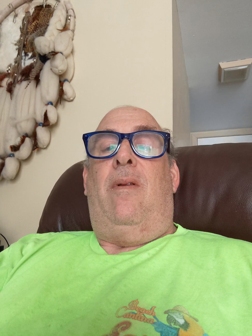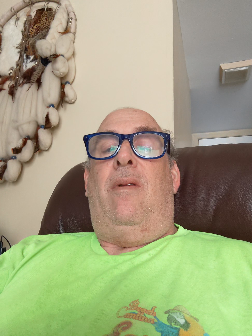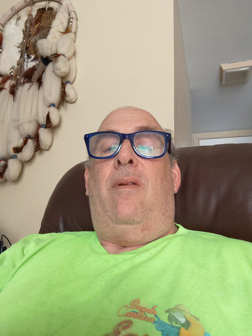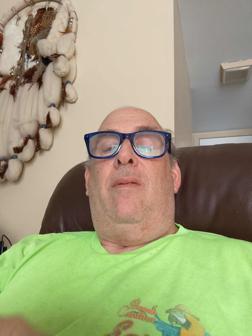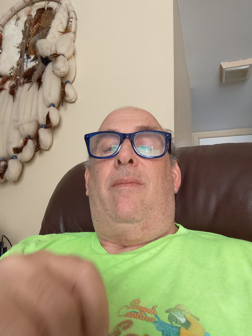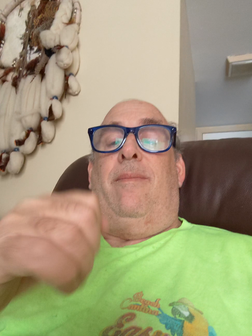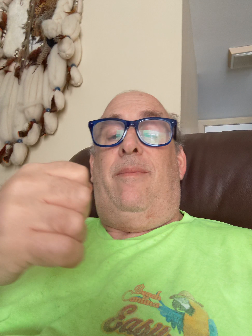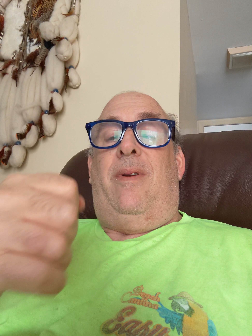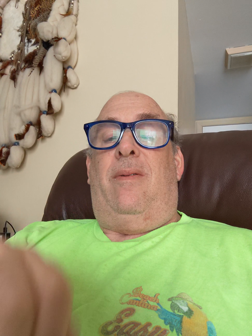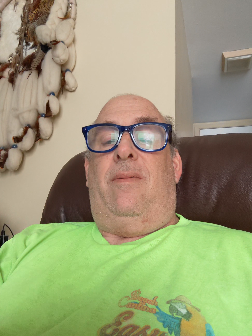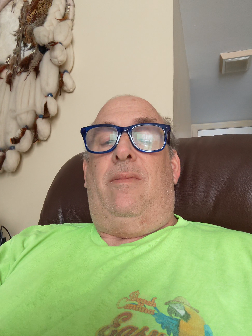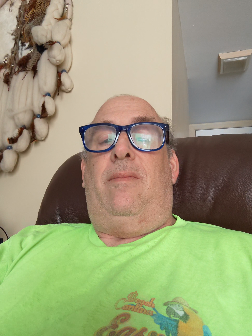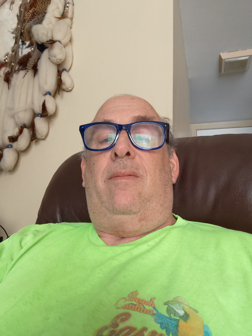make